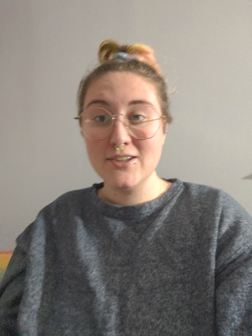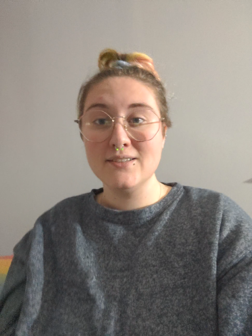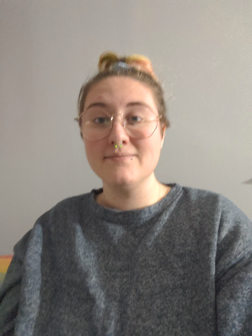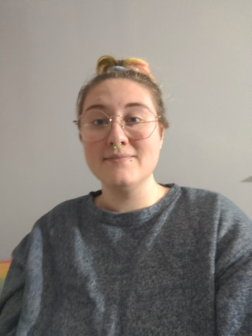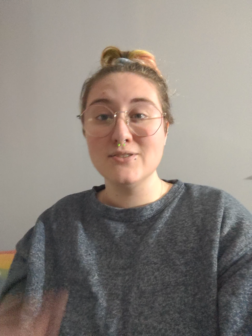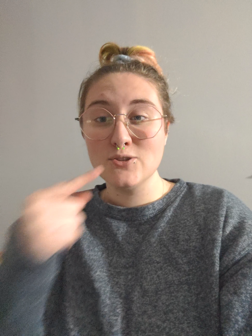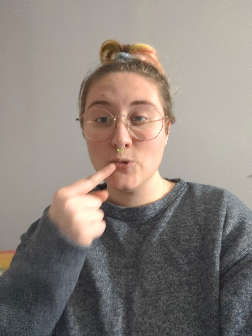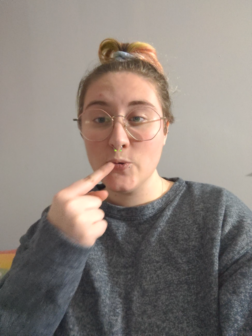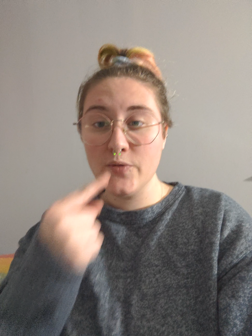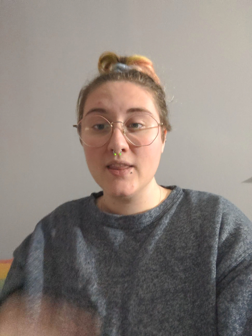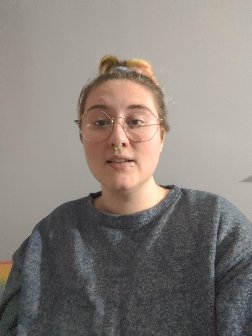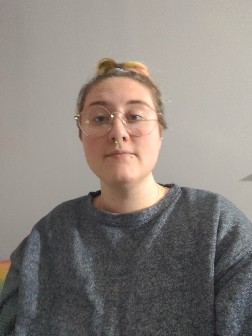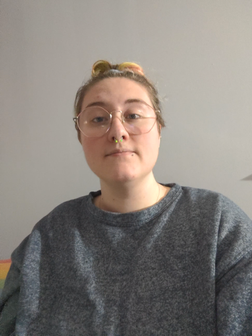tooth